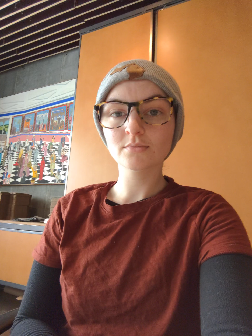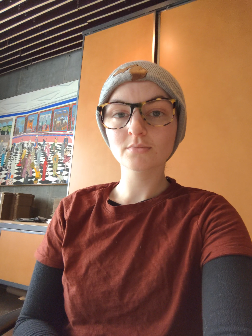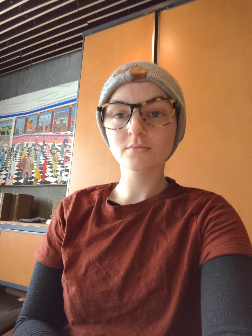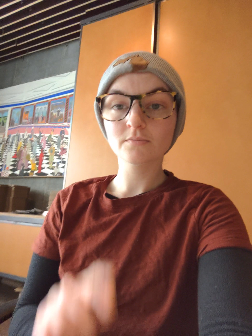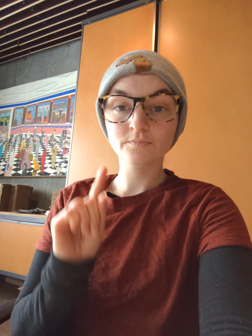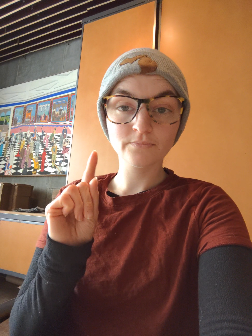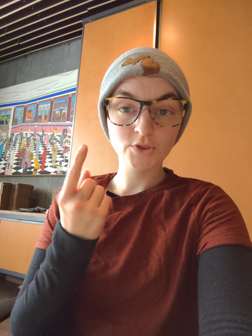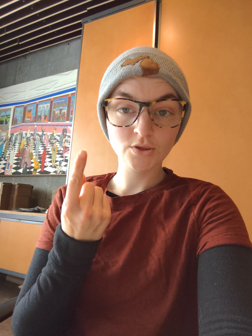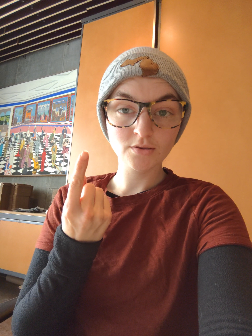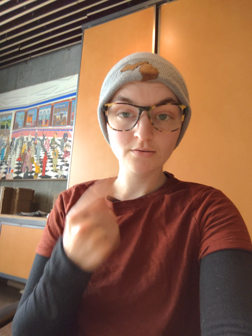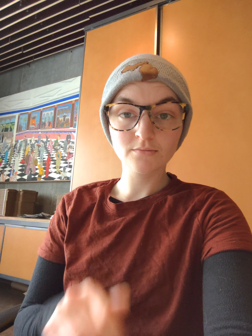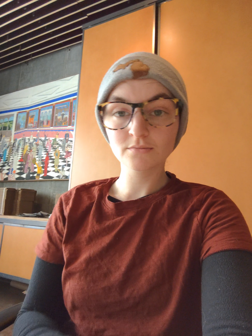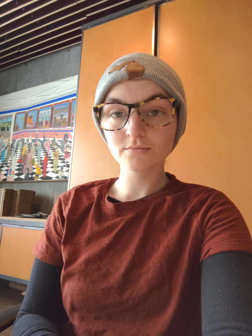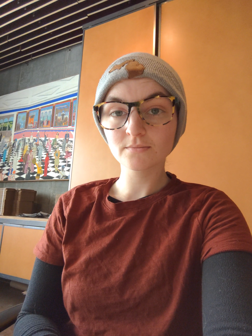first